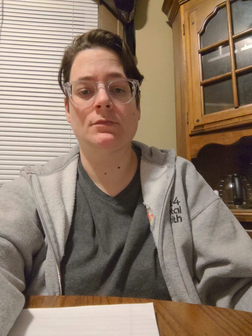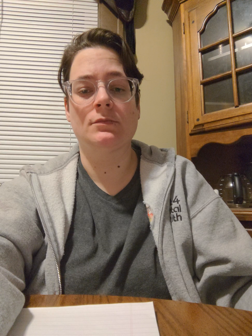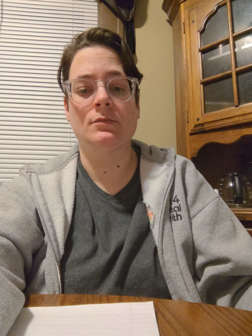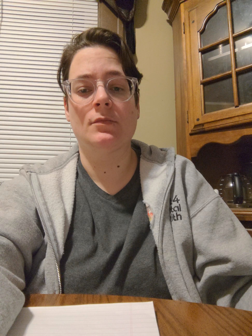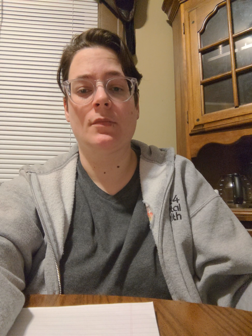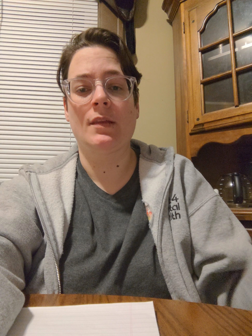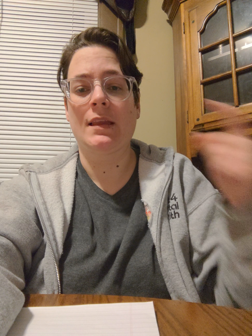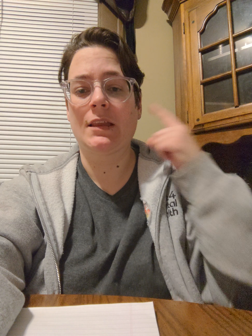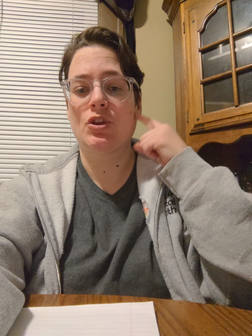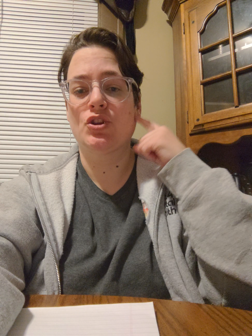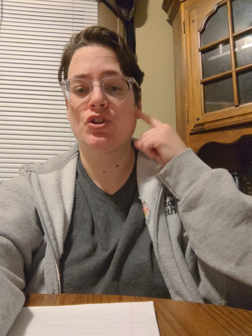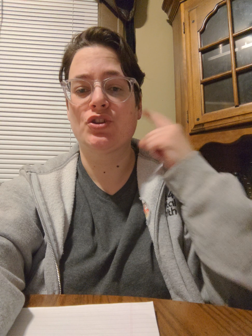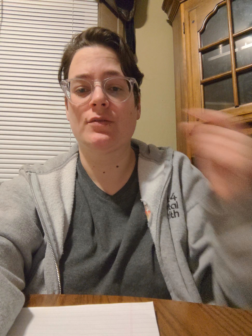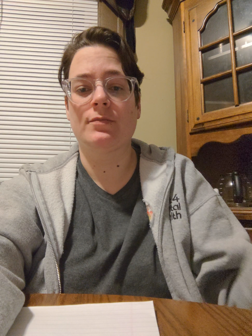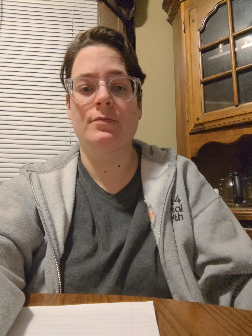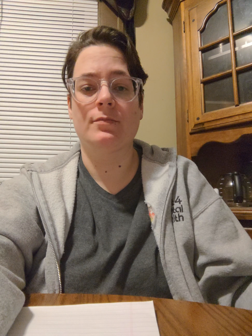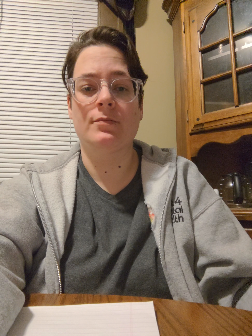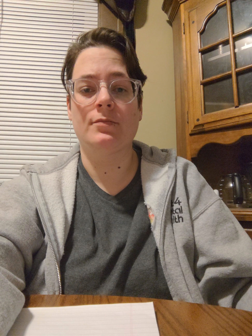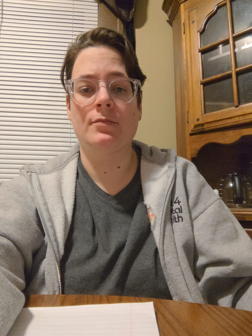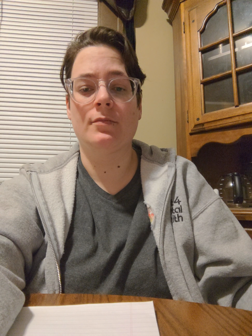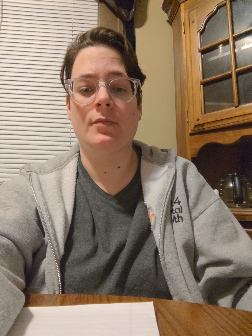hear